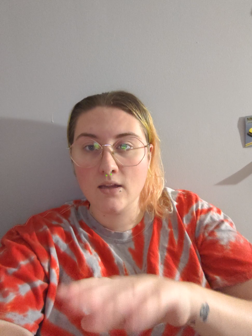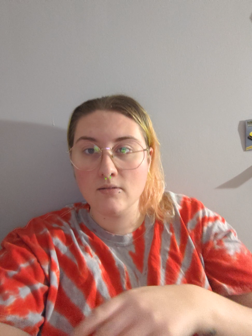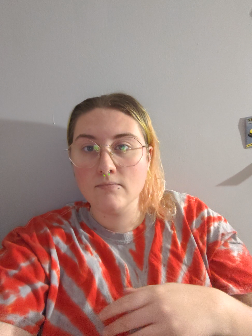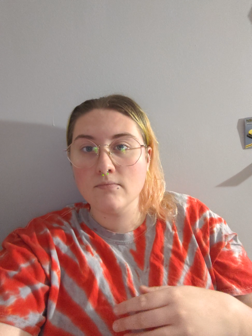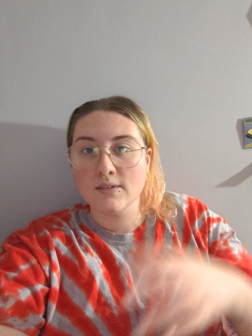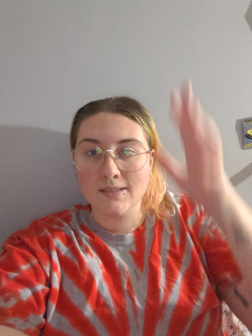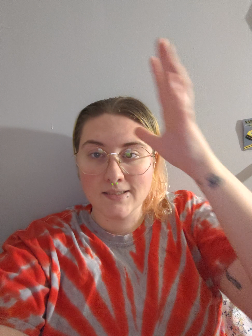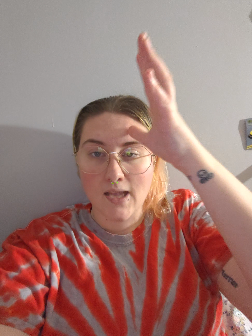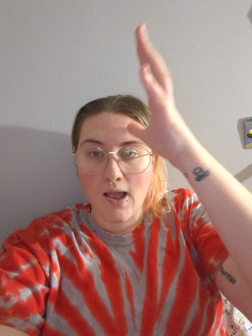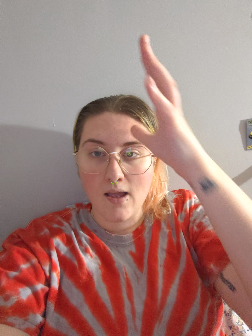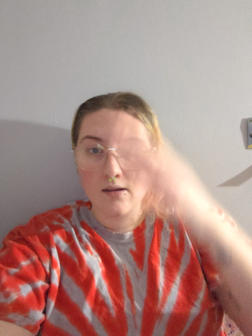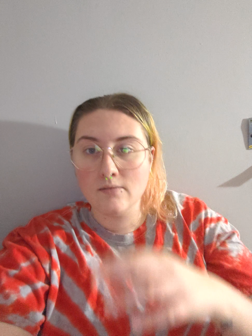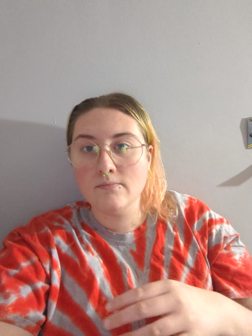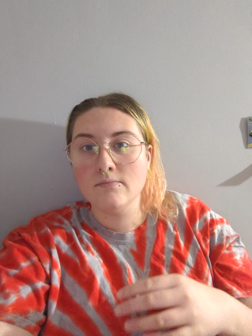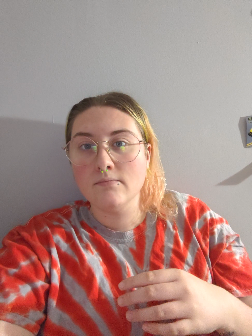dad